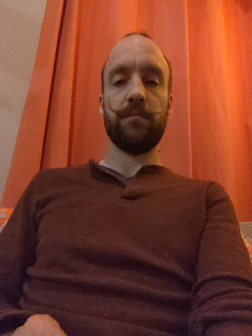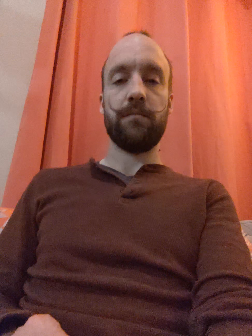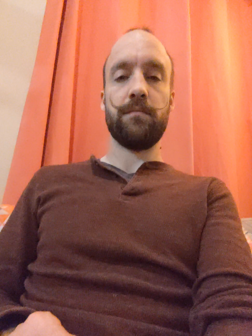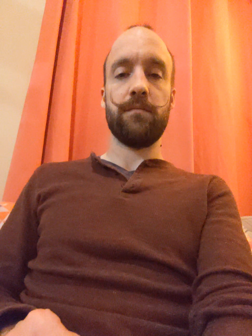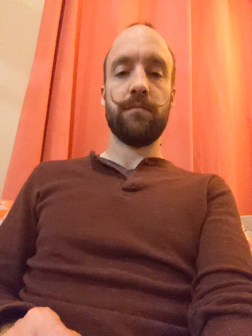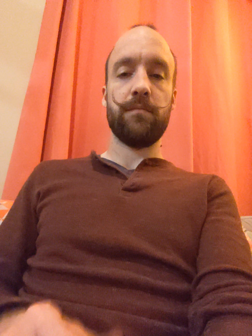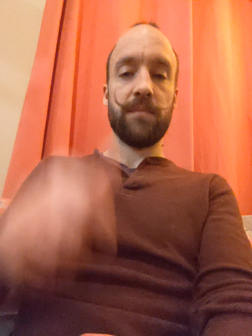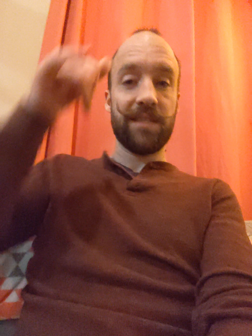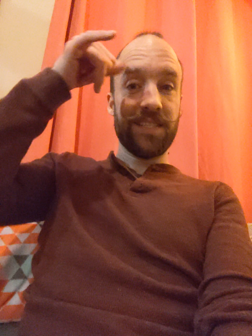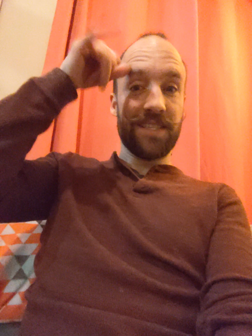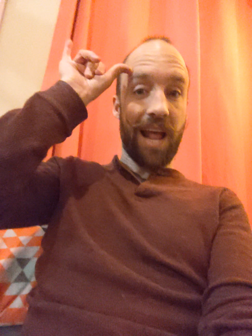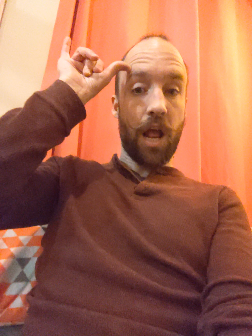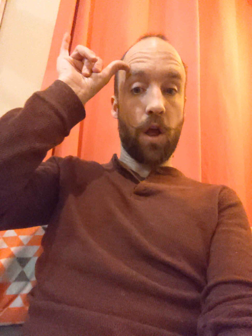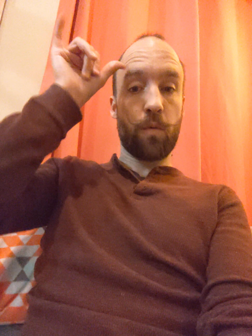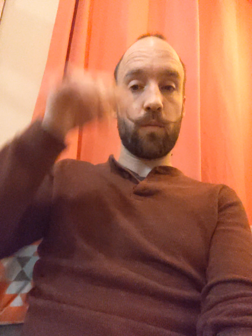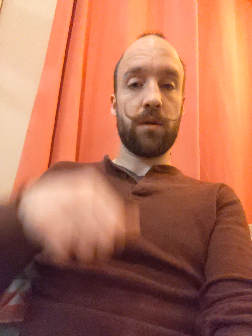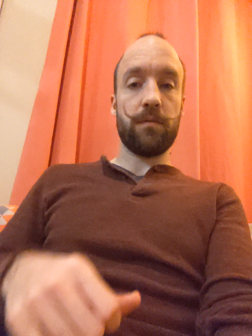cow